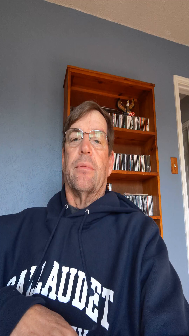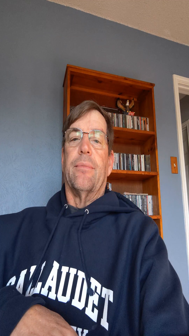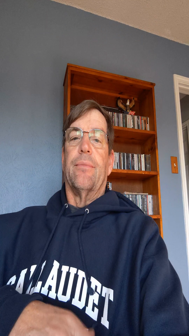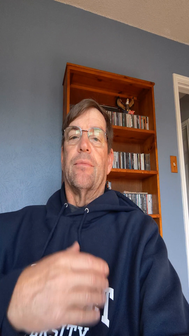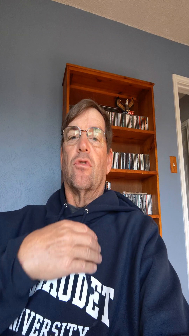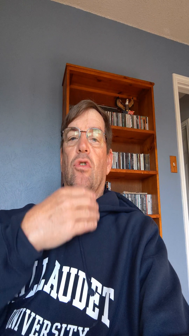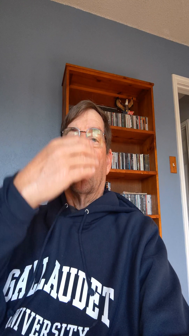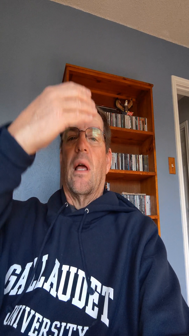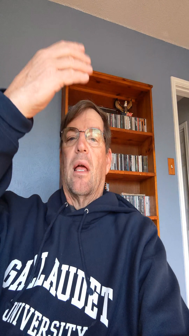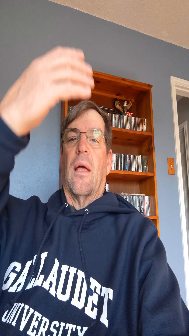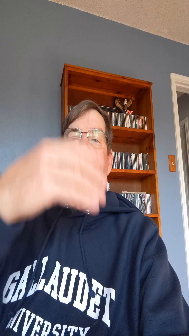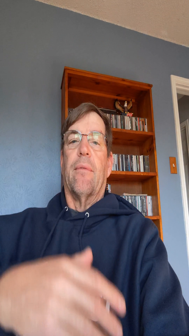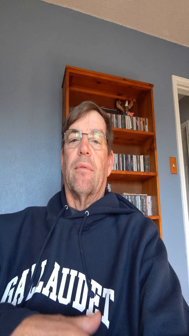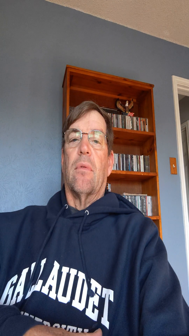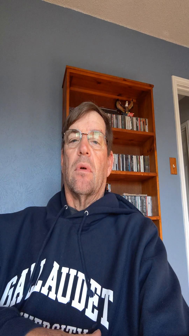giraffe